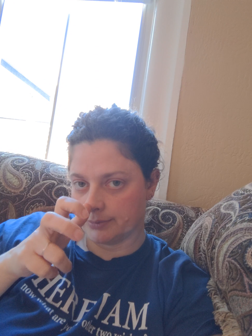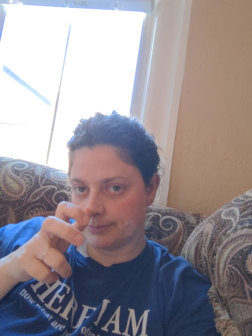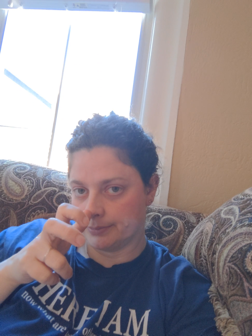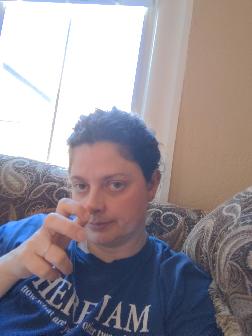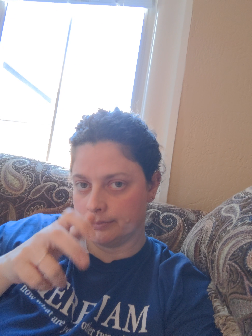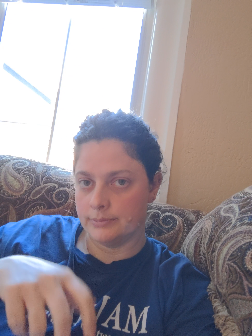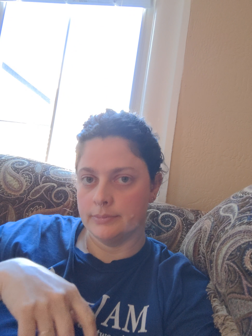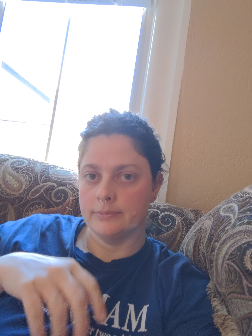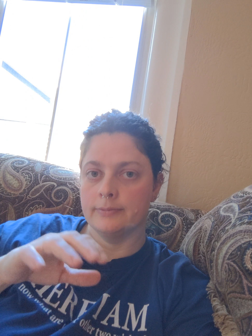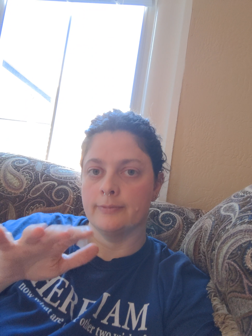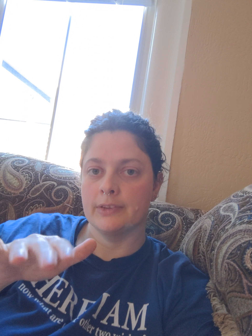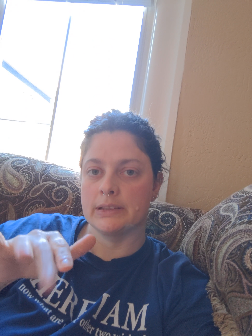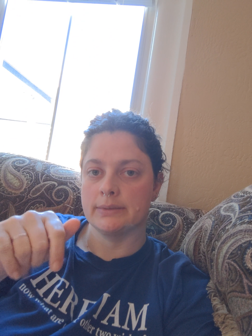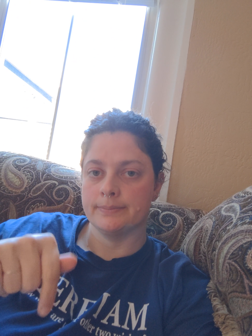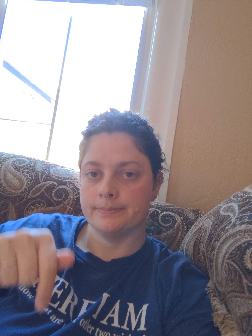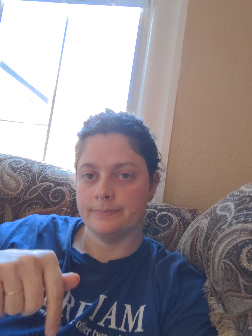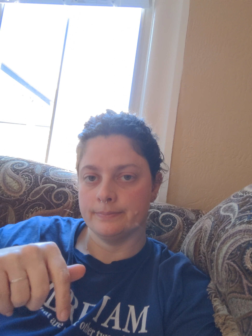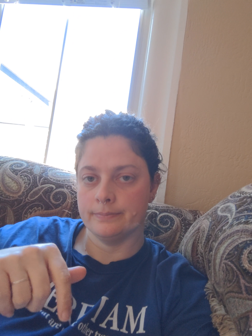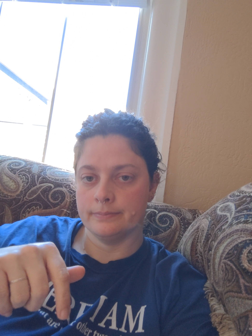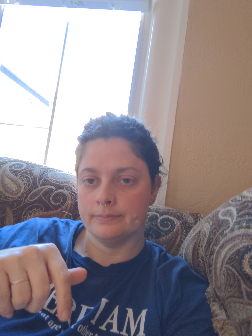feet